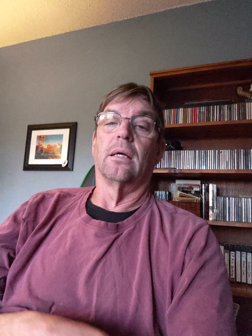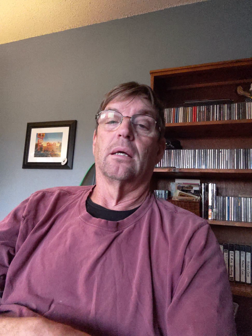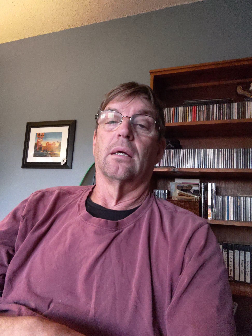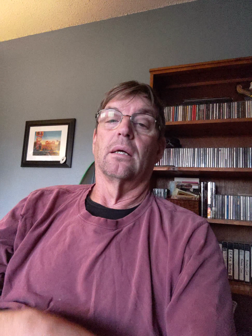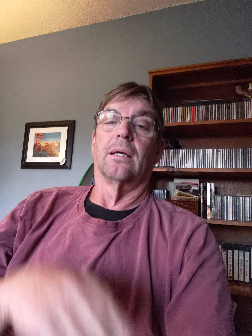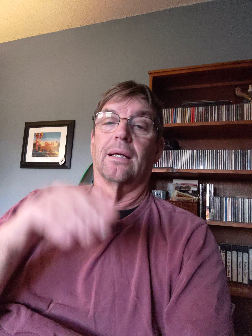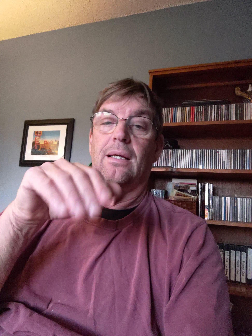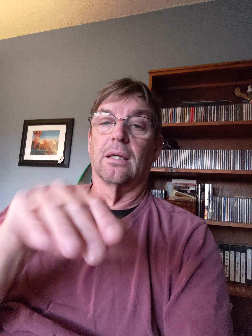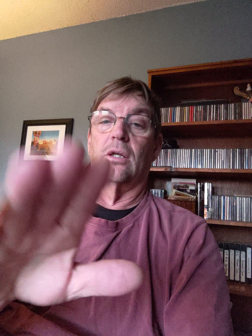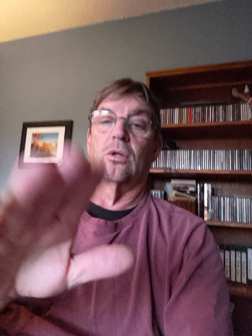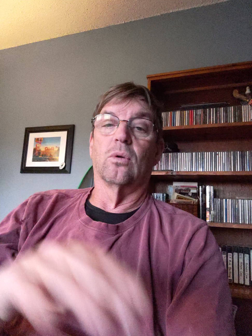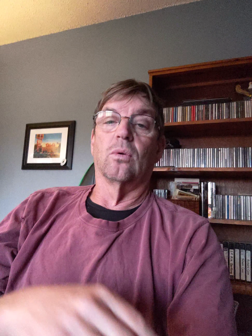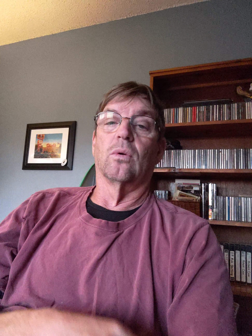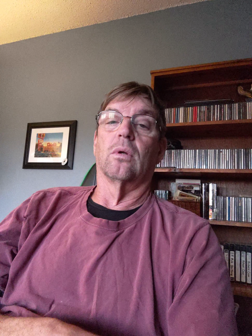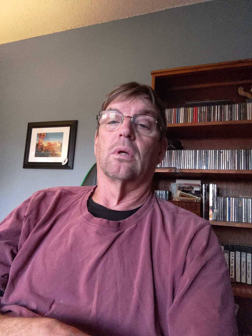into